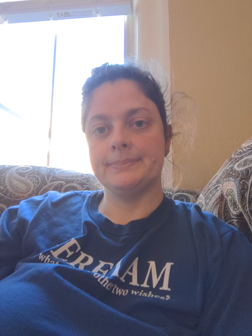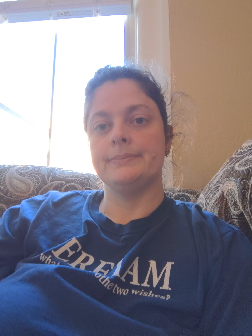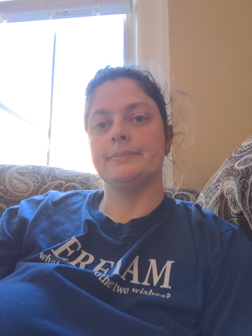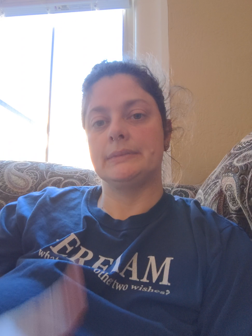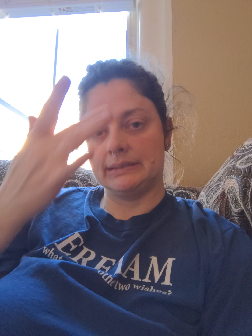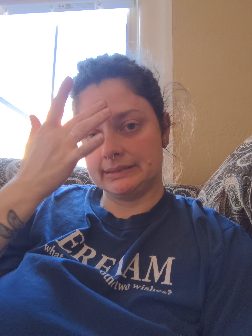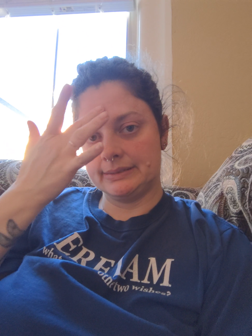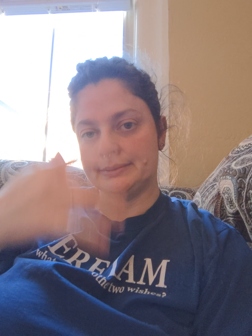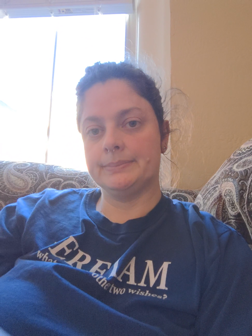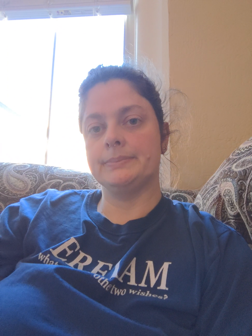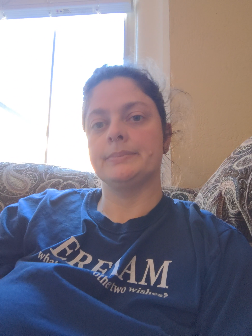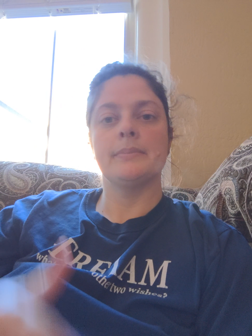sick